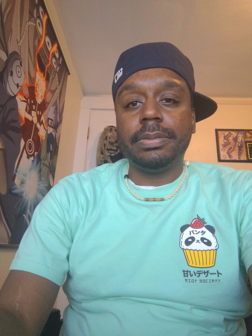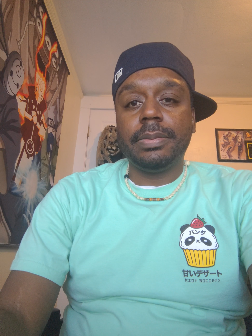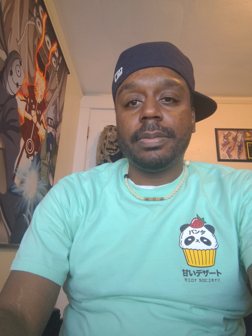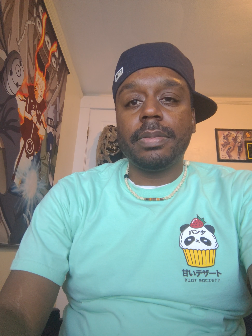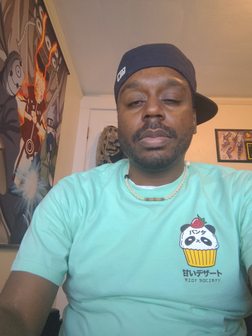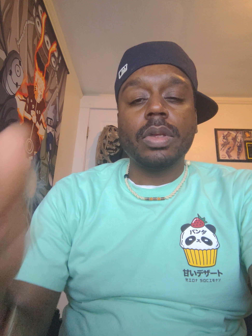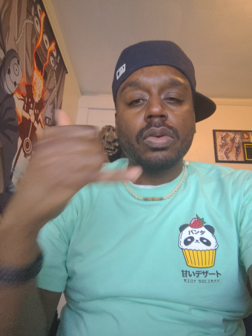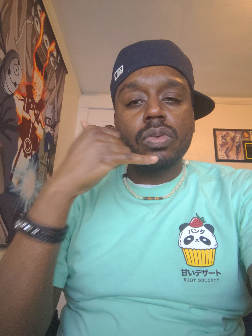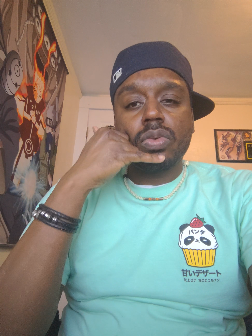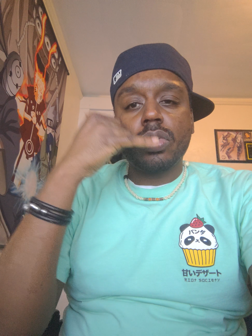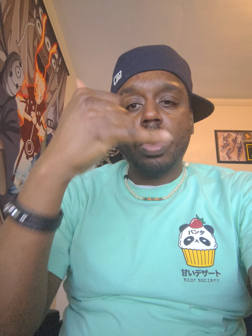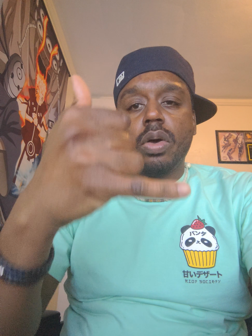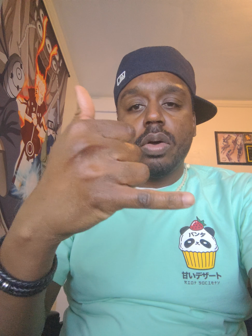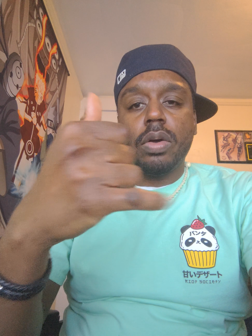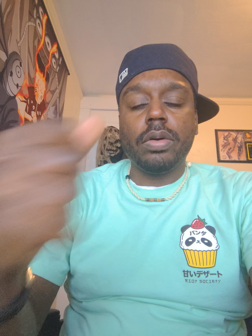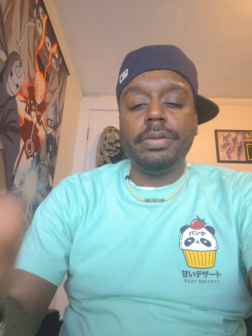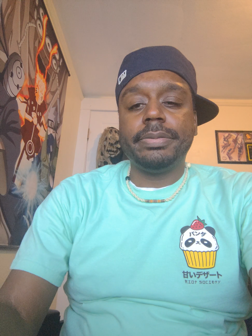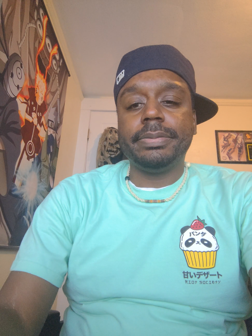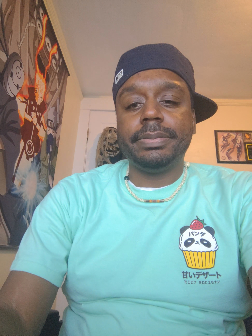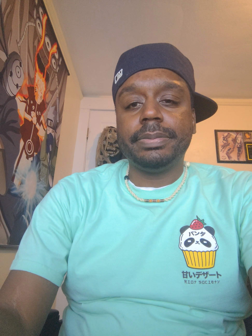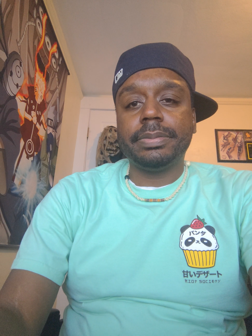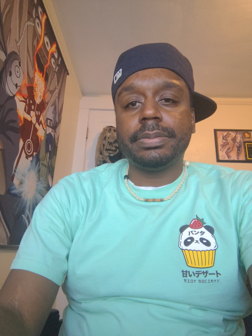call on the phone